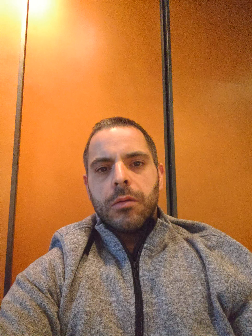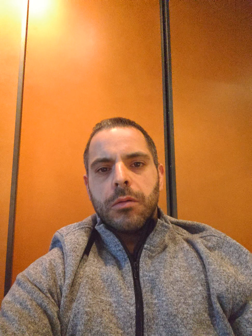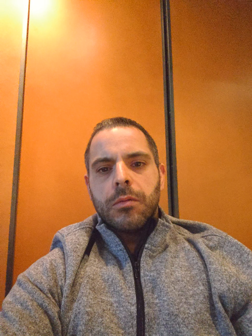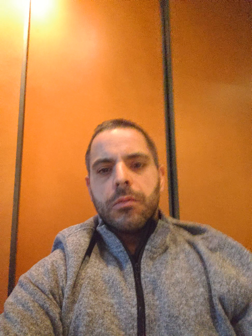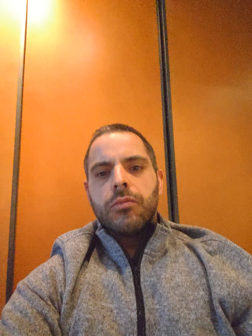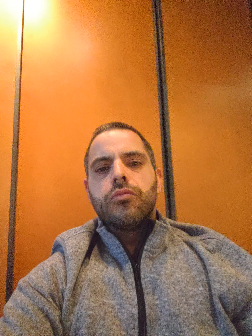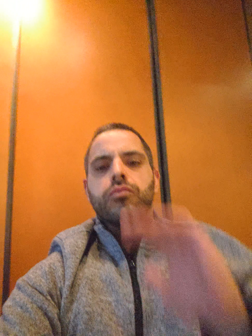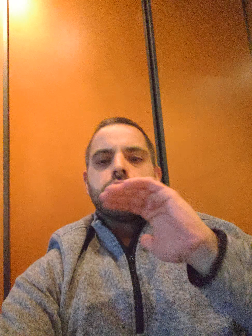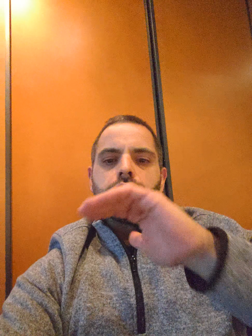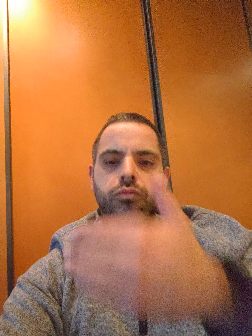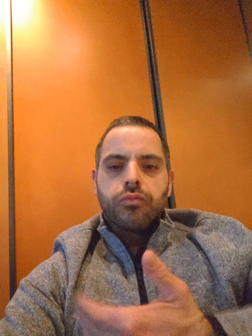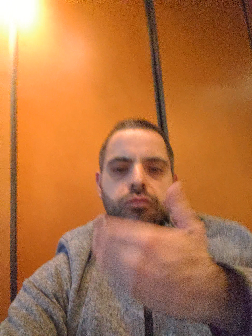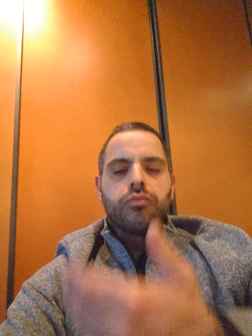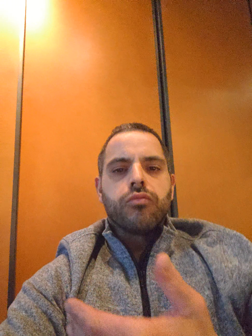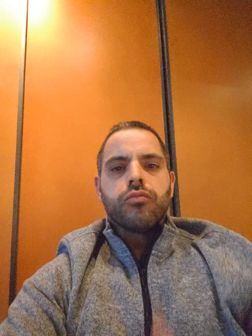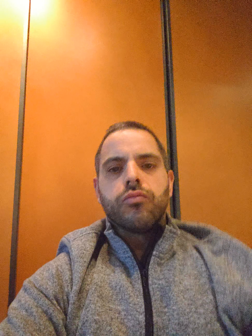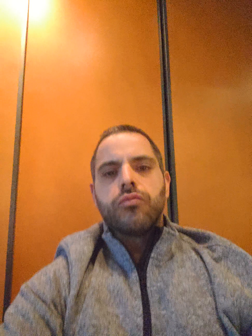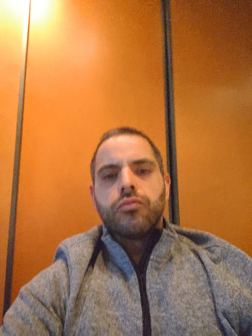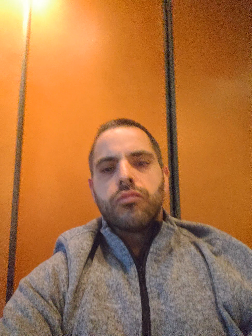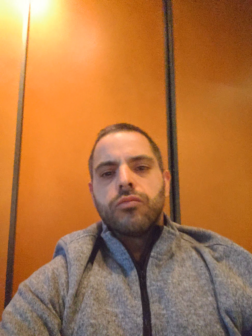all